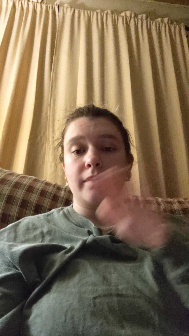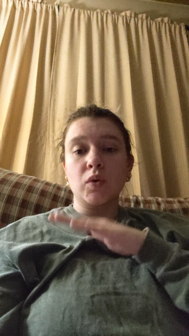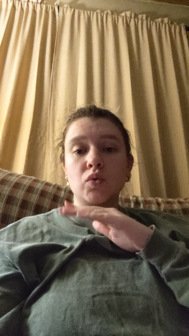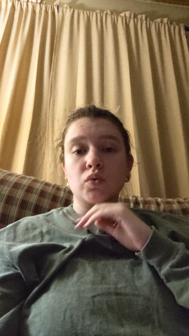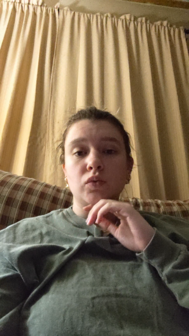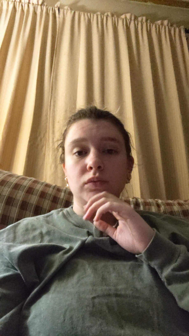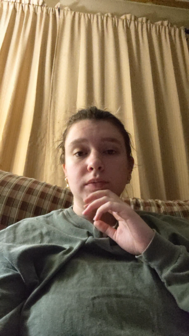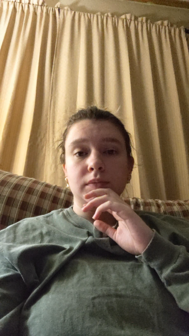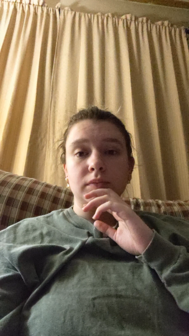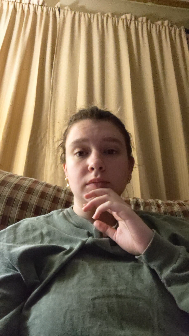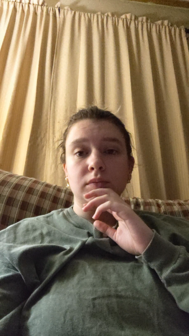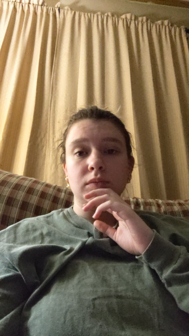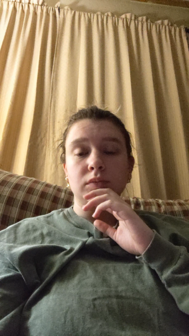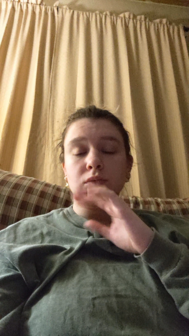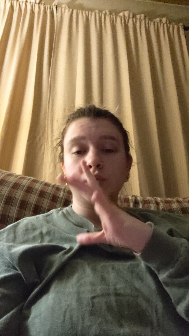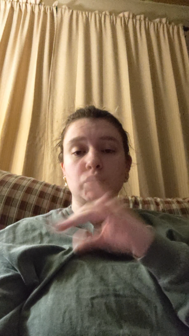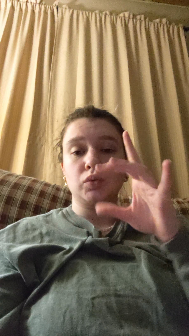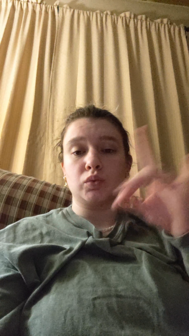choose